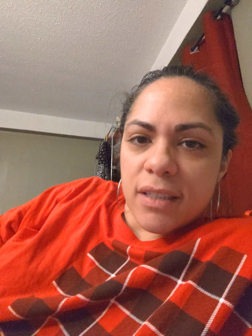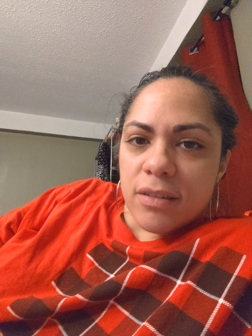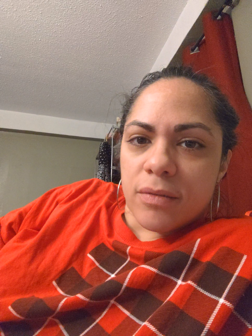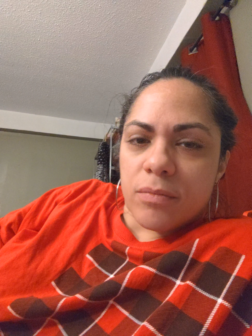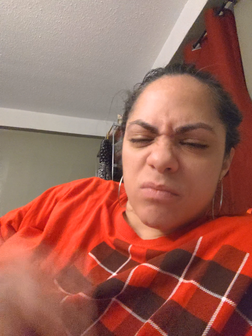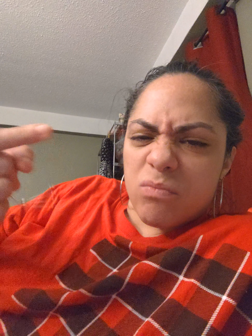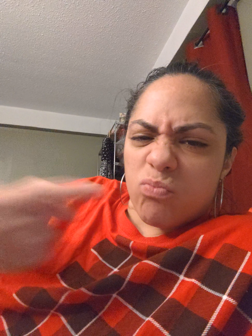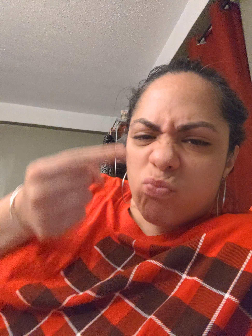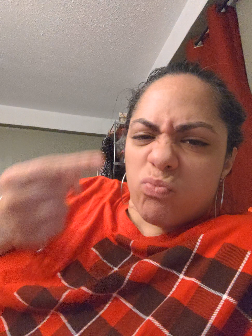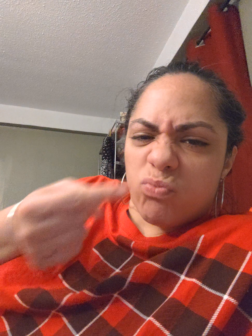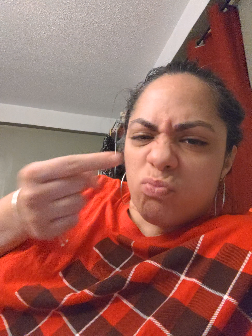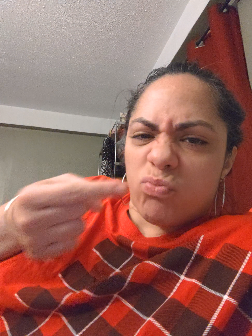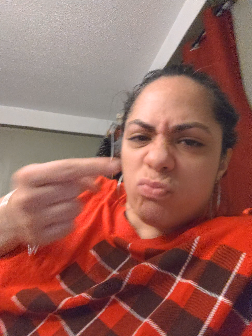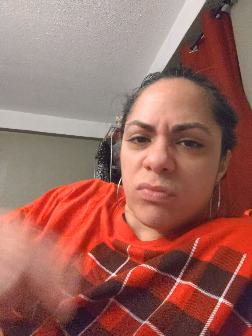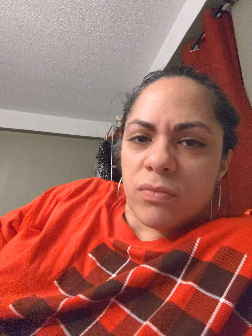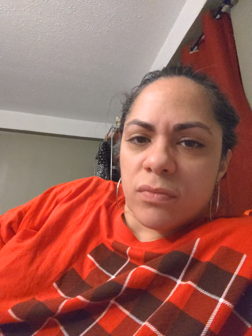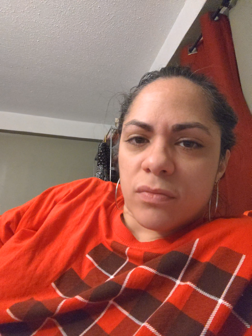owie